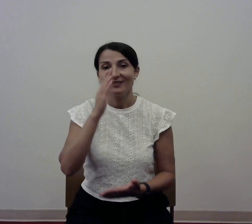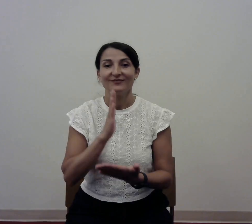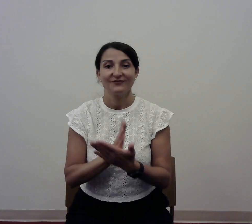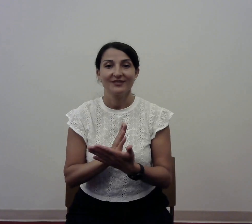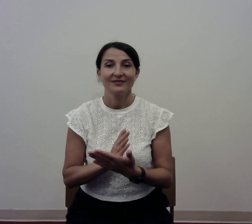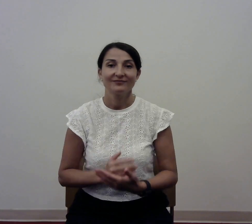var